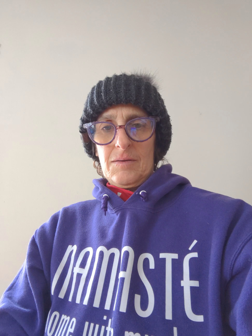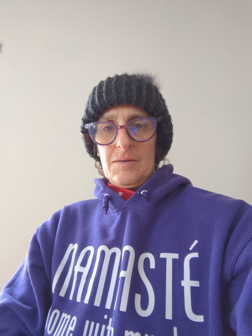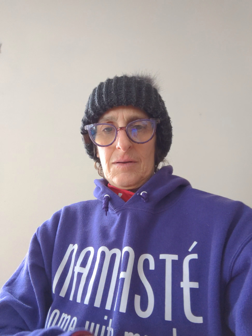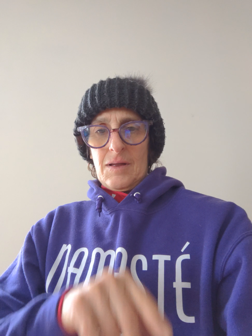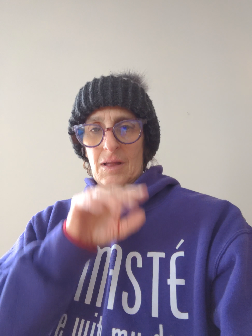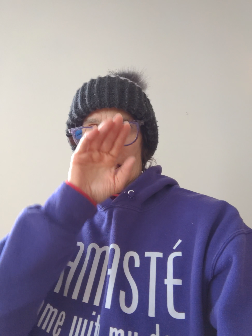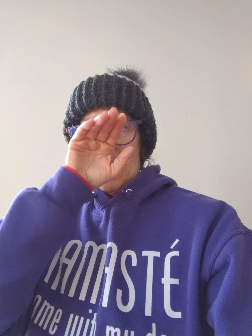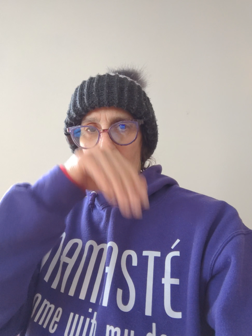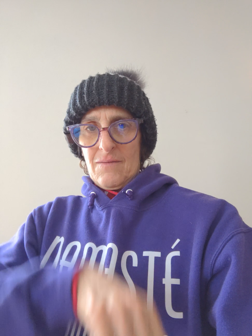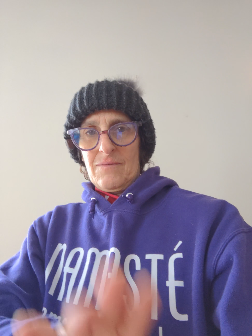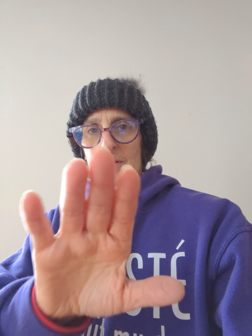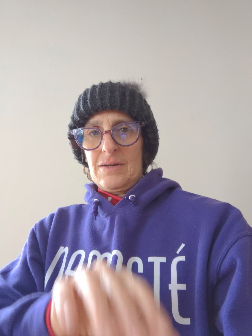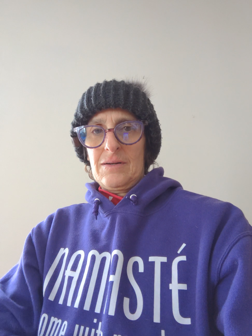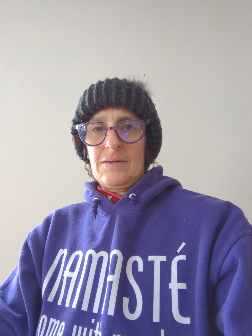elephant